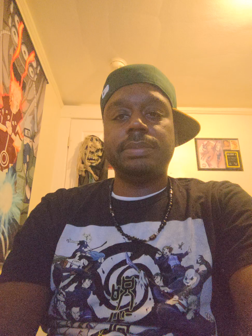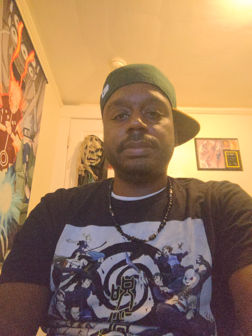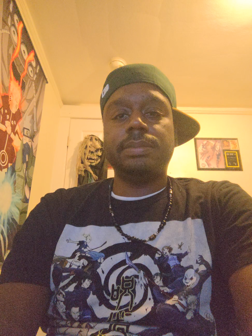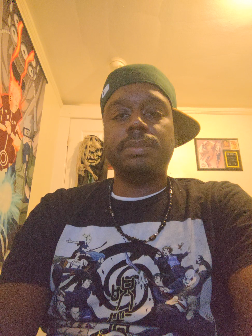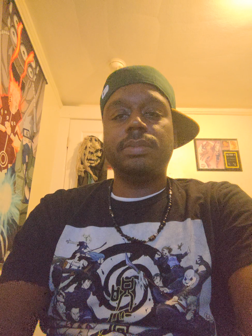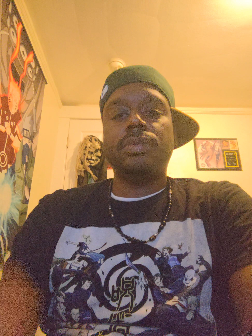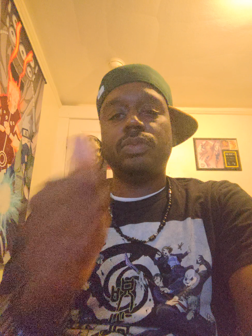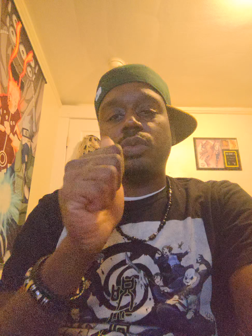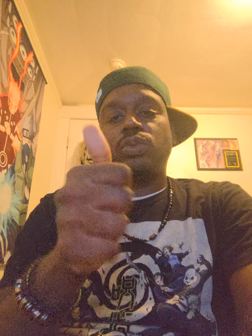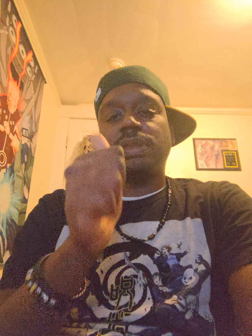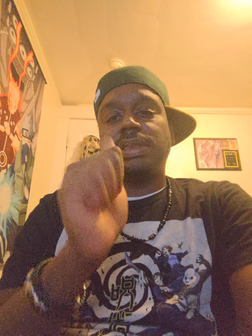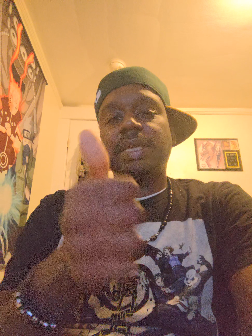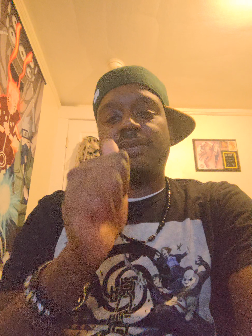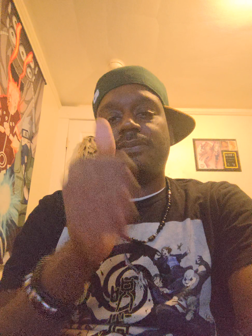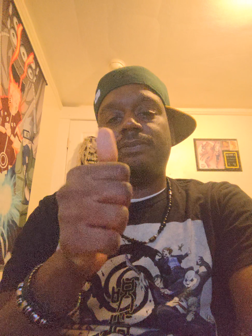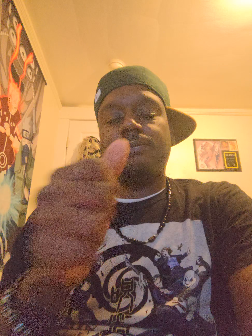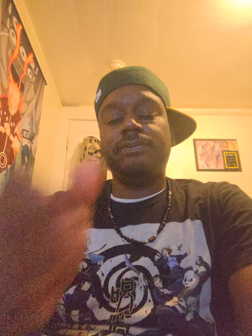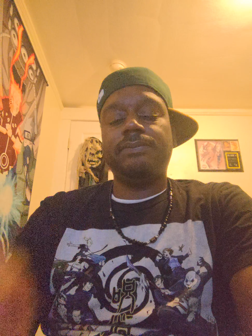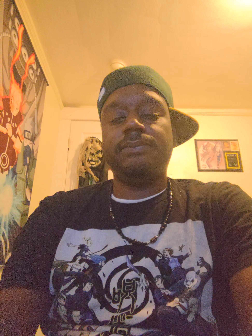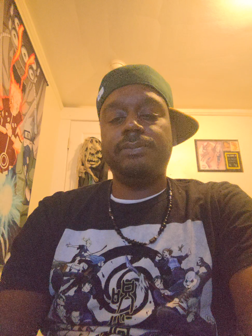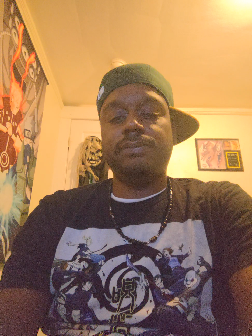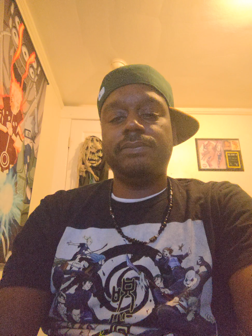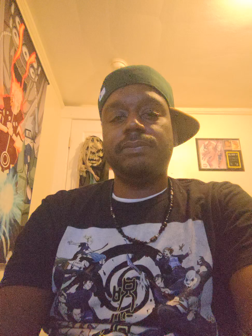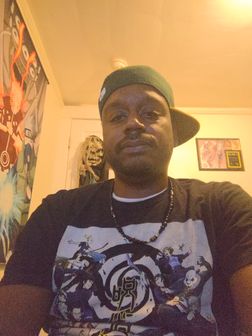yourself